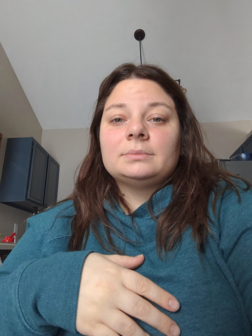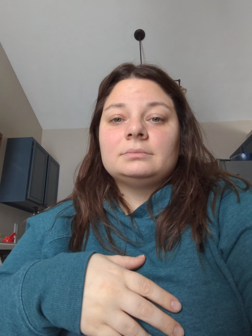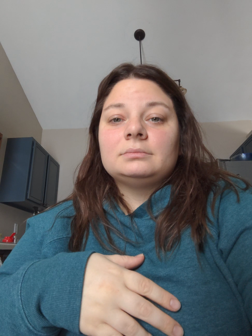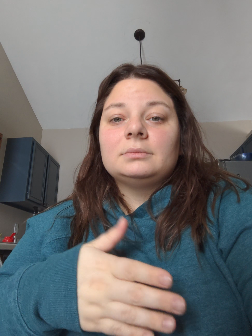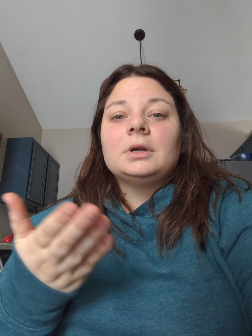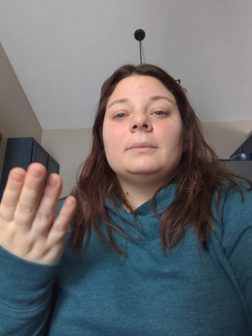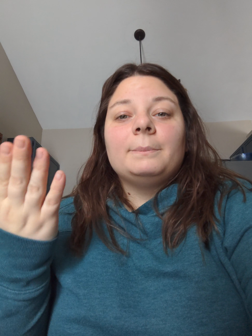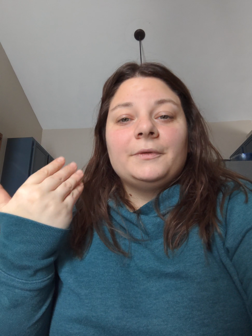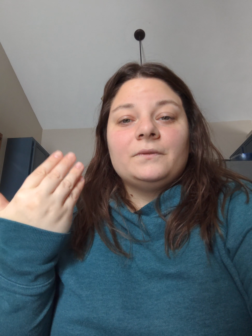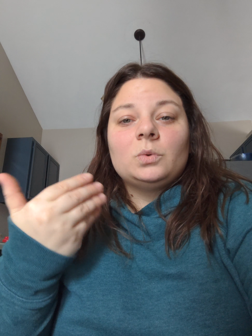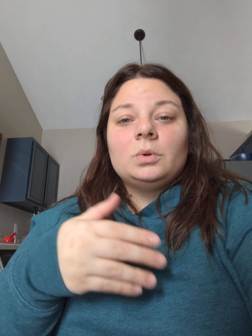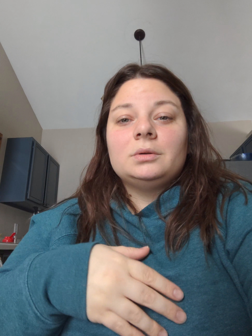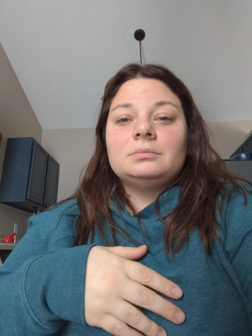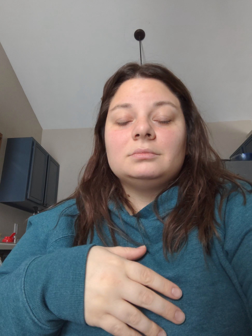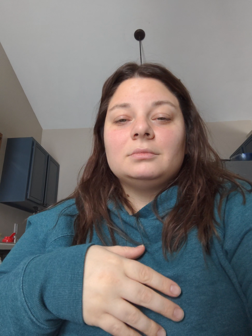before